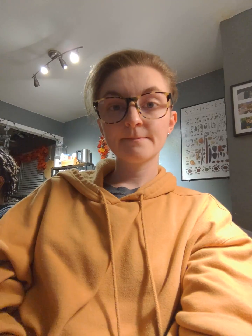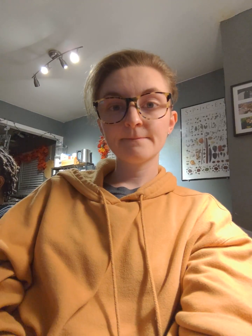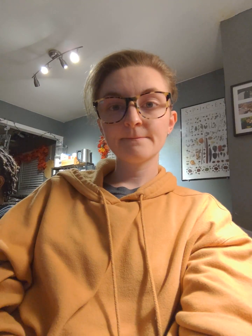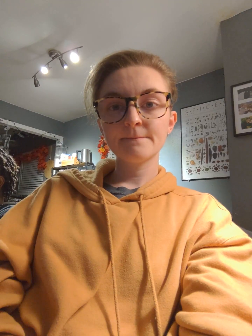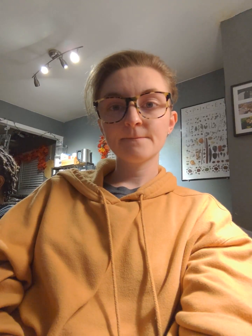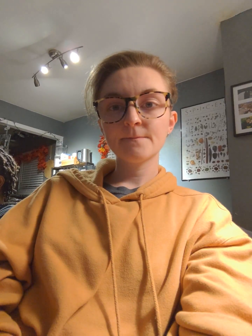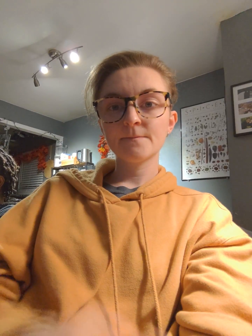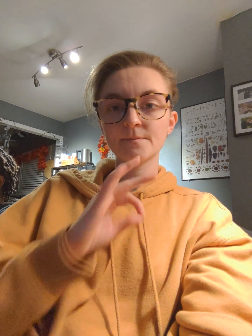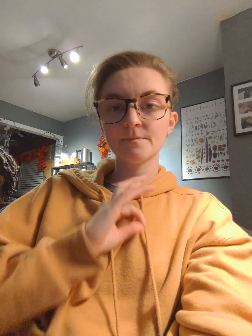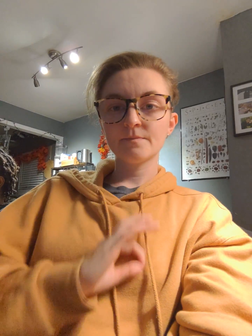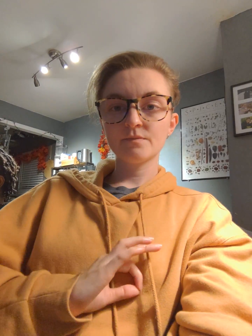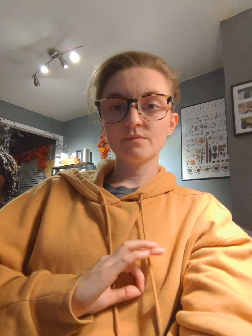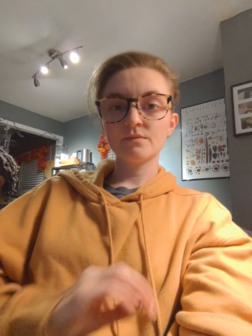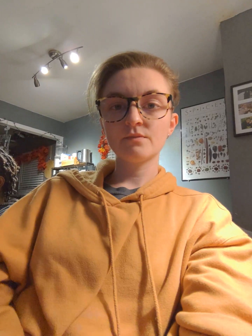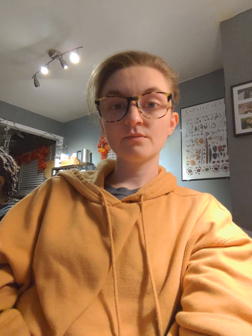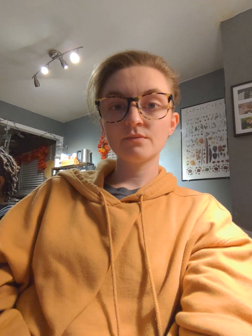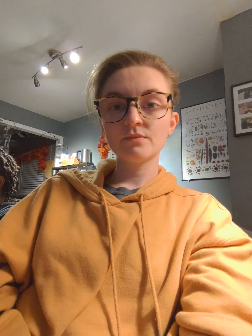button